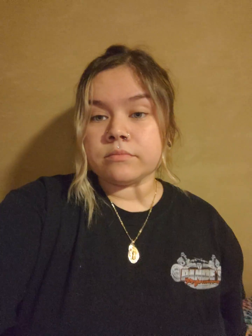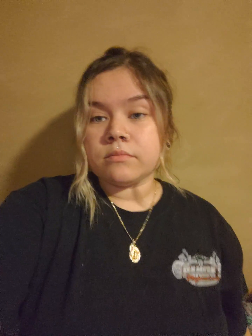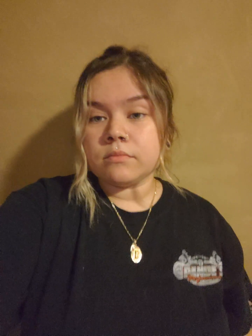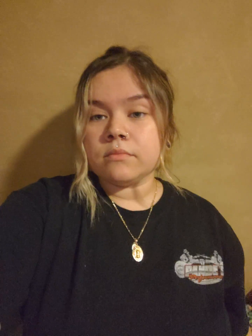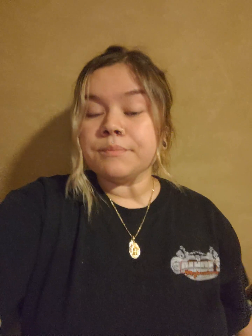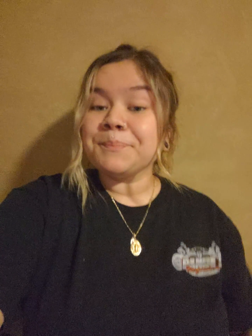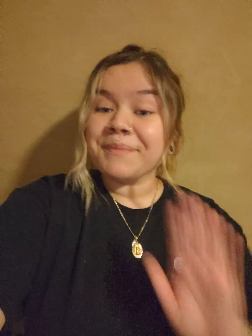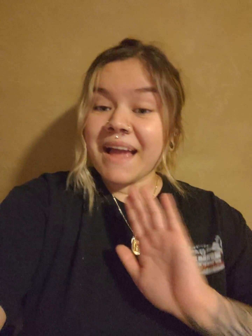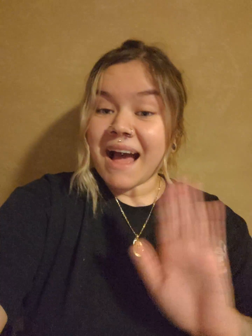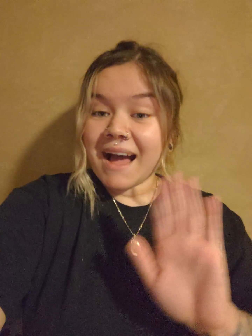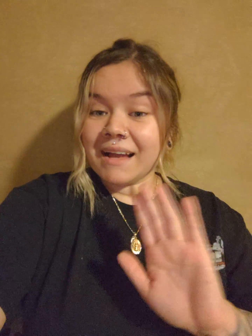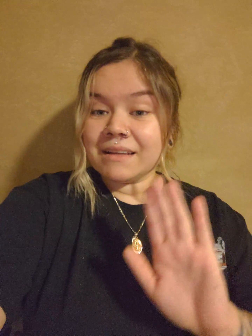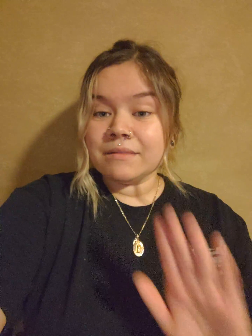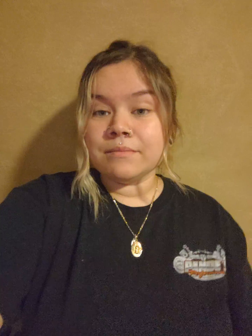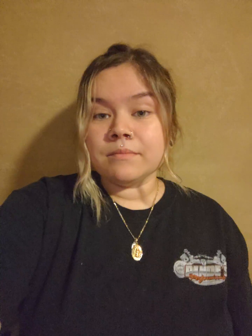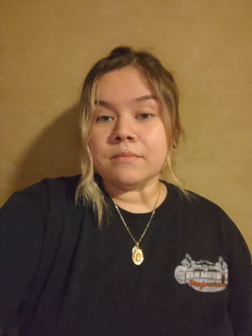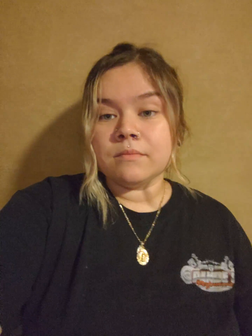hi